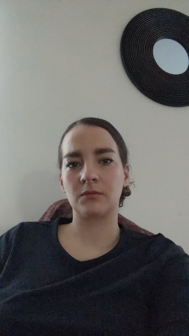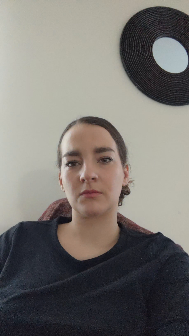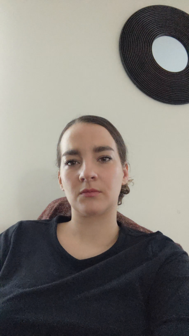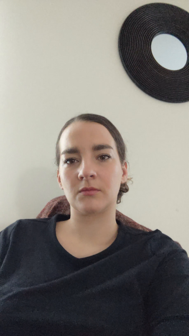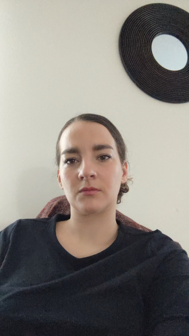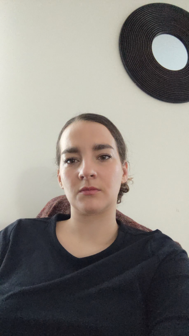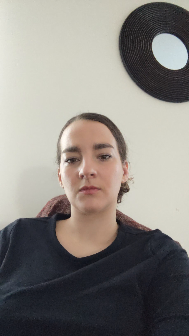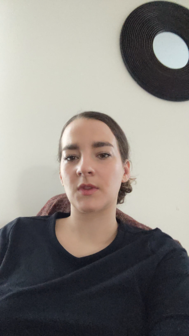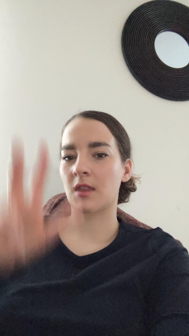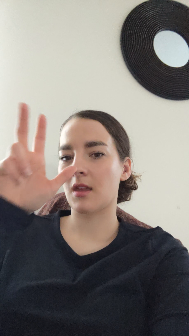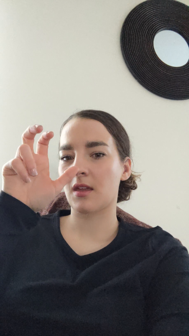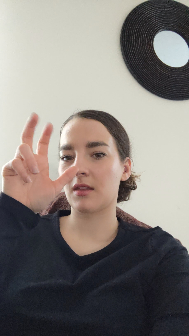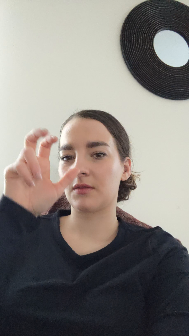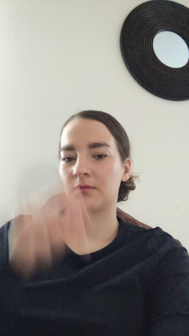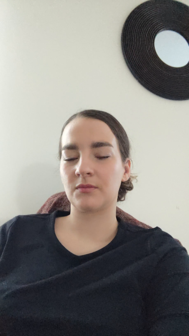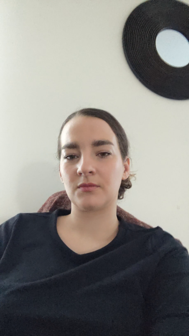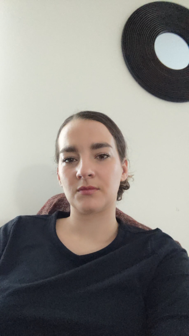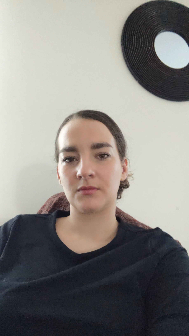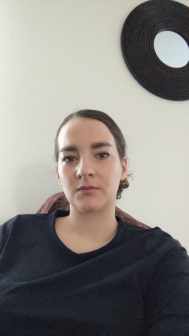ant